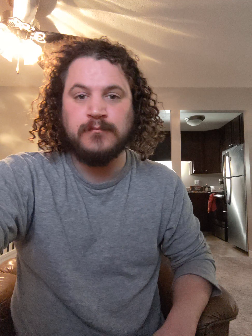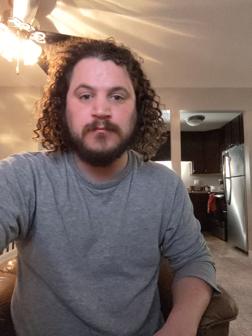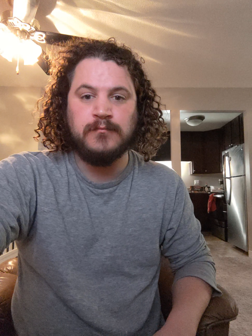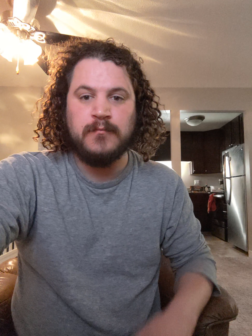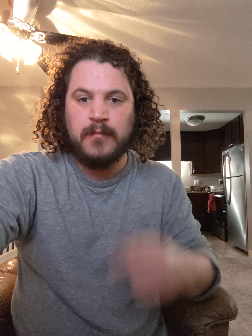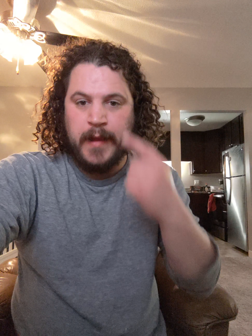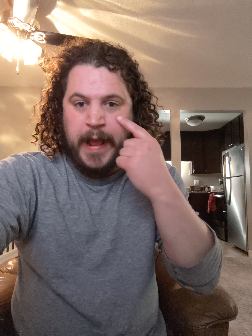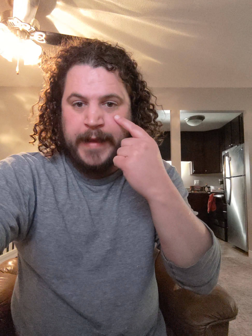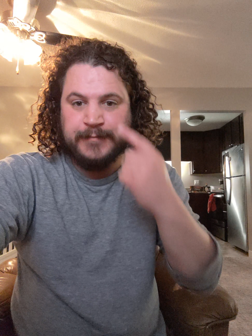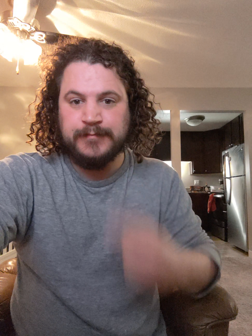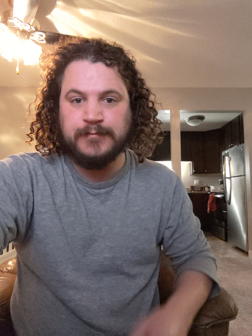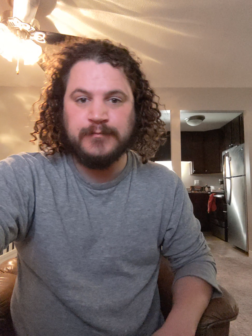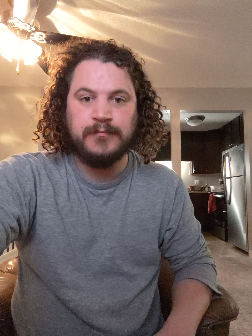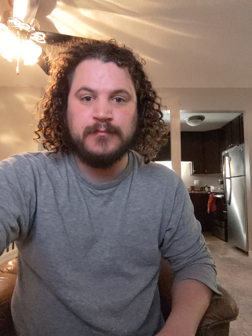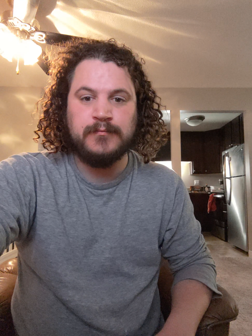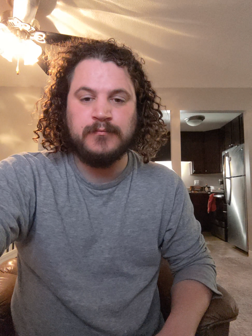eye